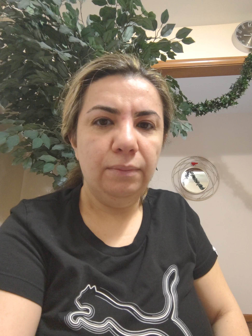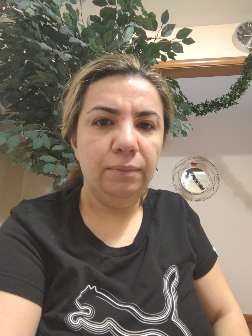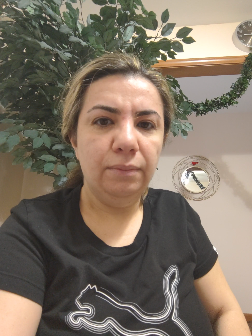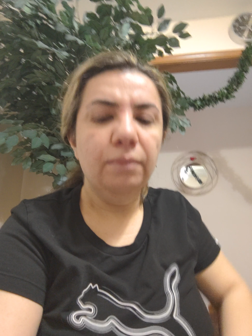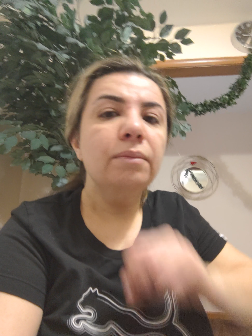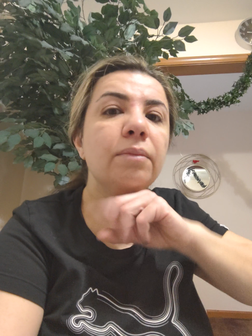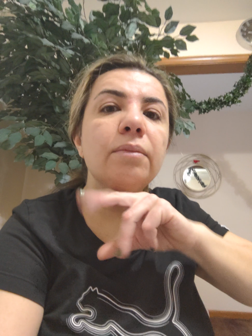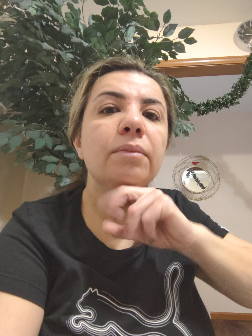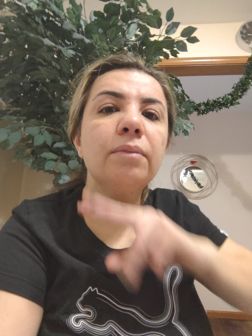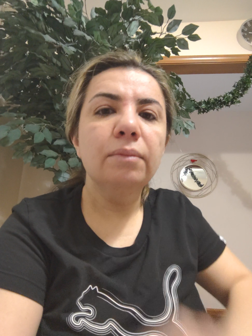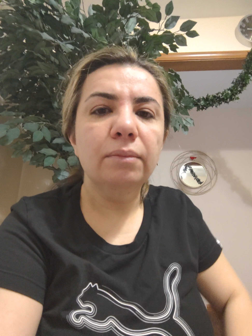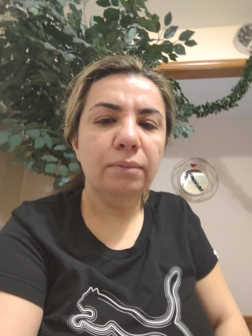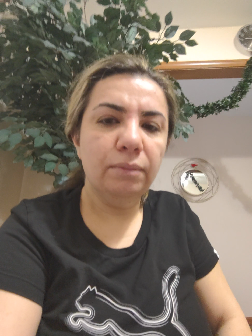frog